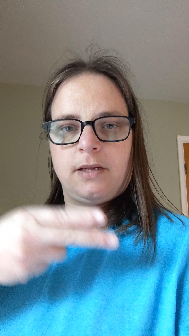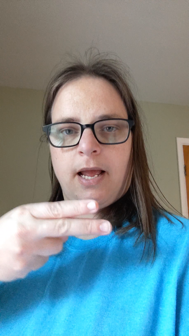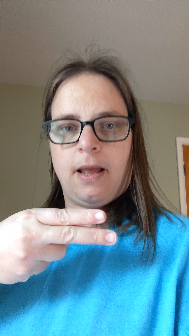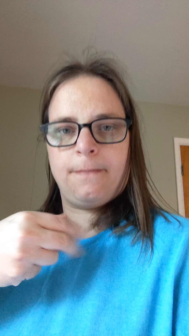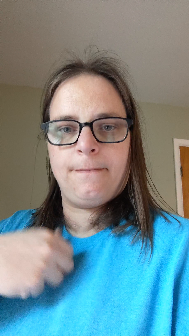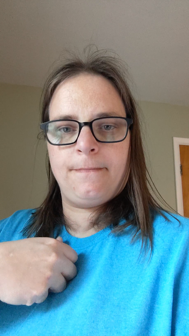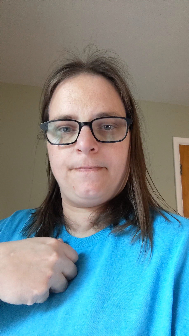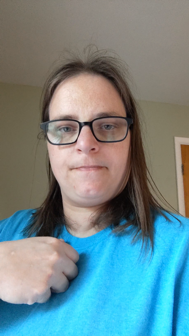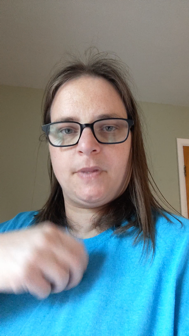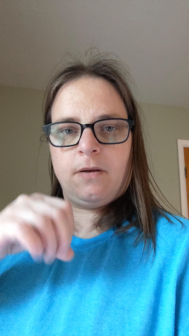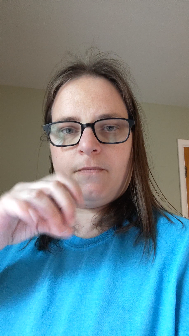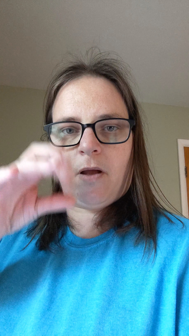bubbles